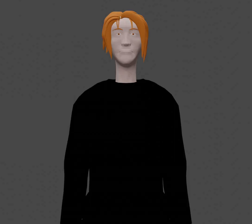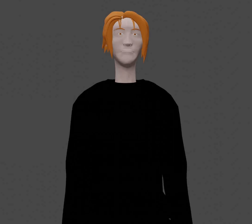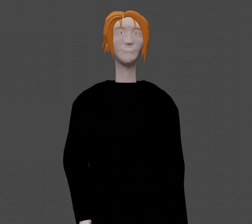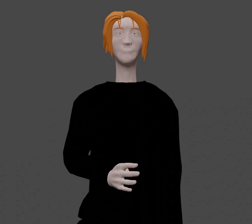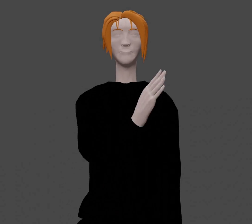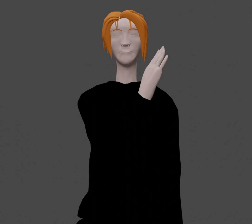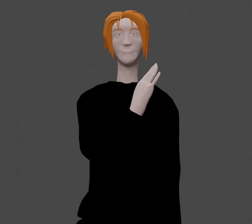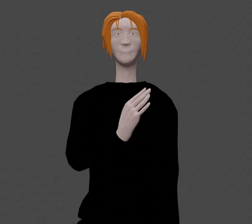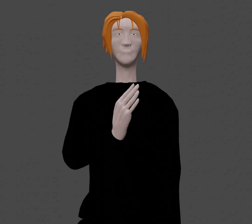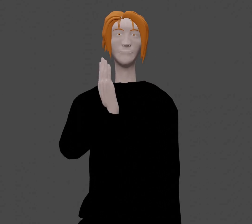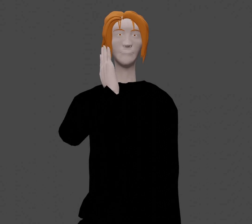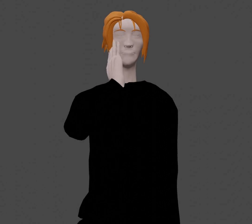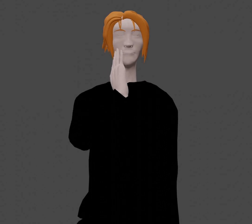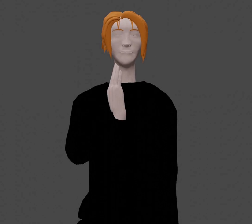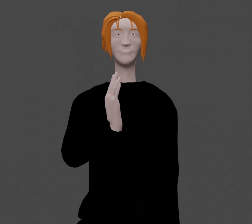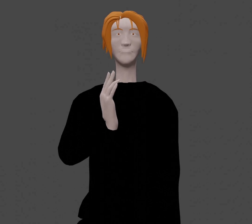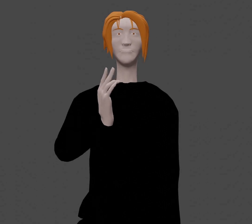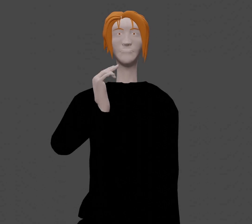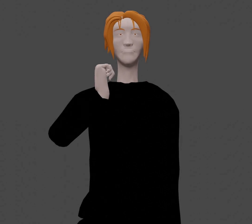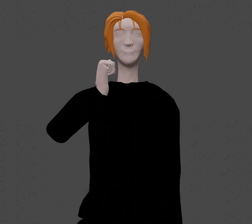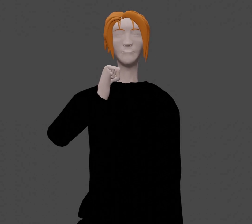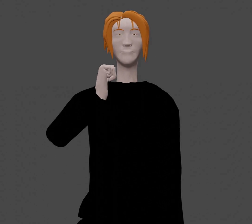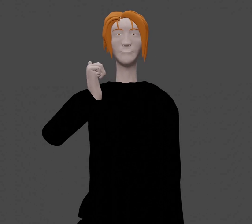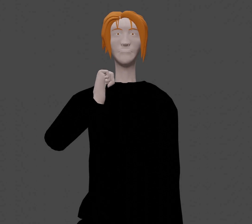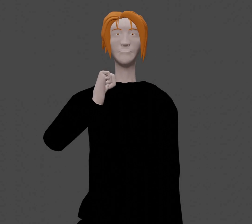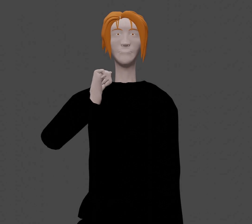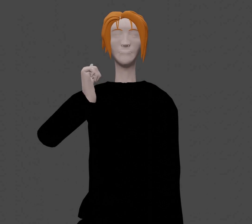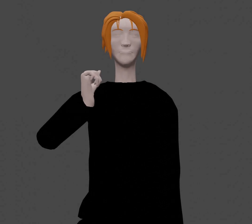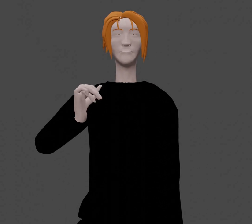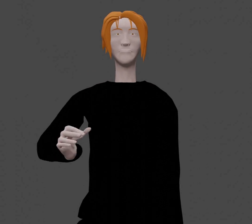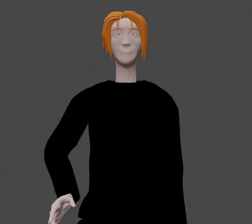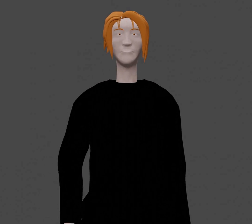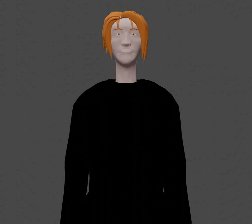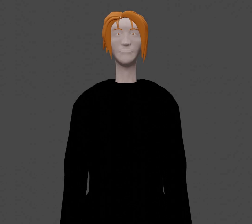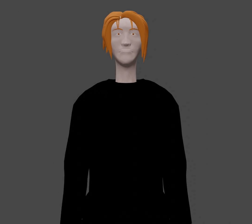Bachelorette